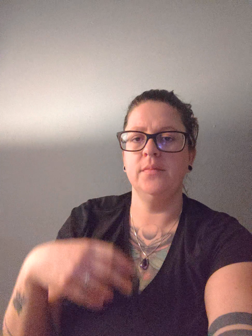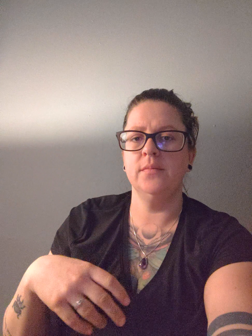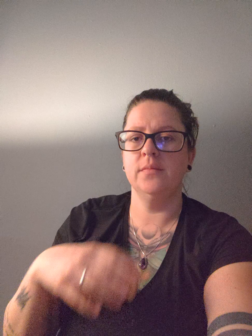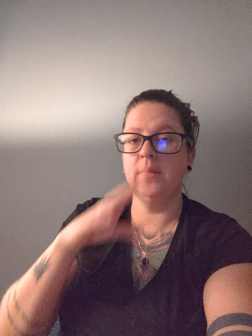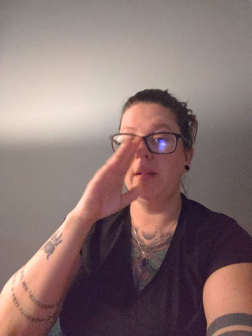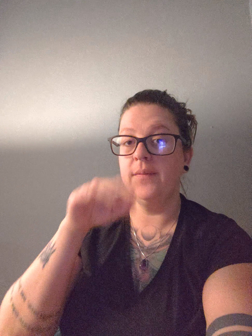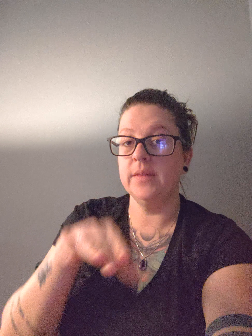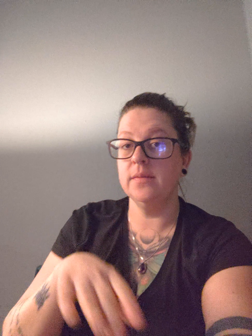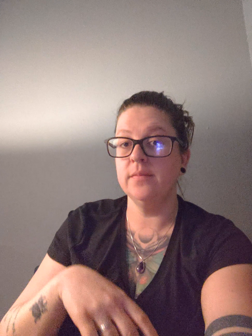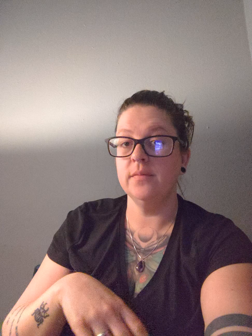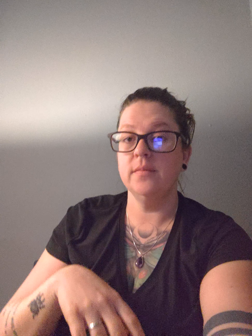elephant